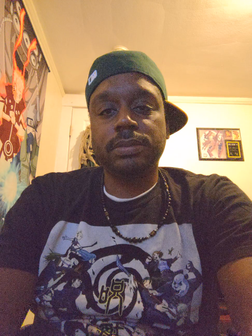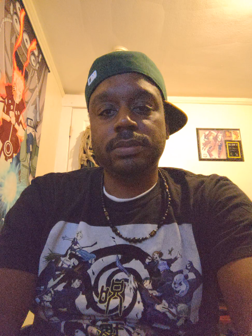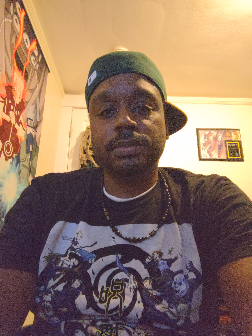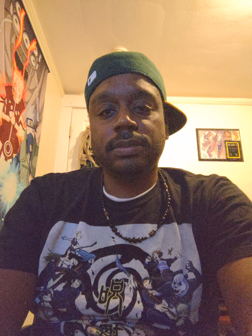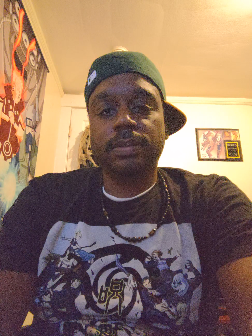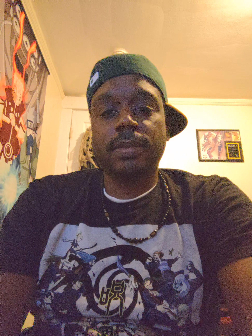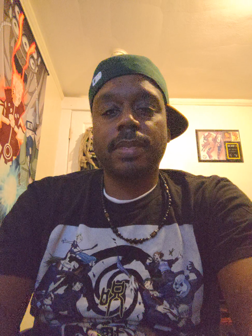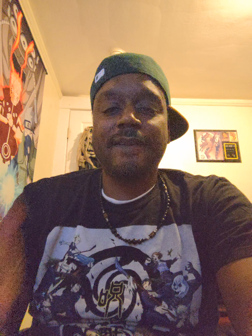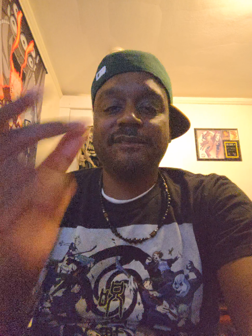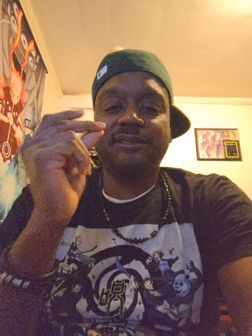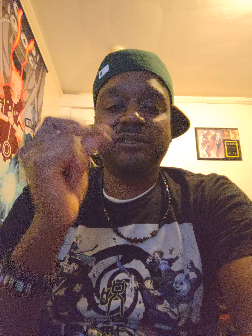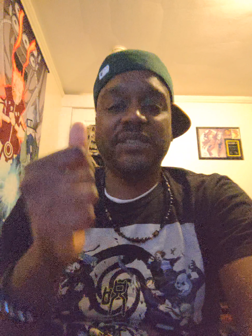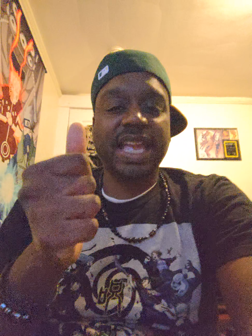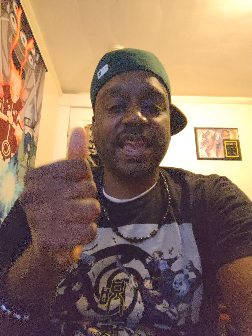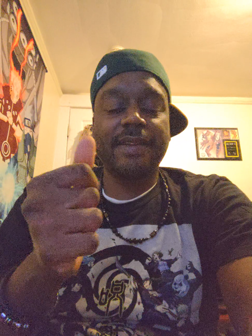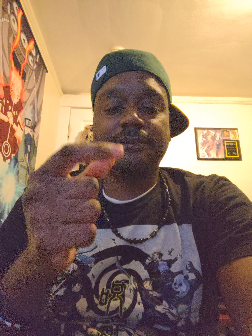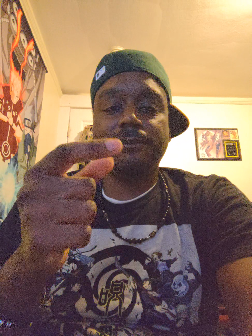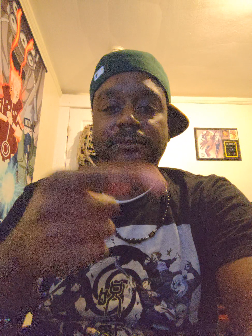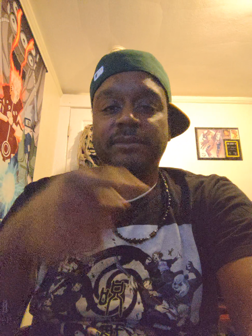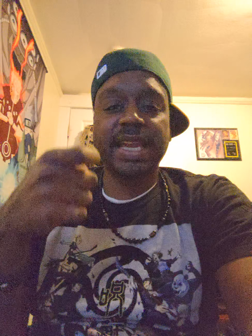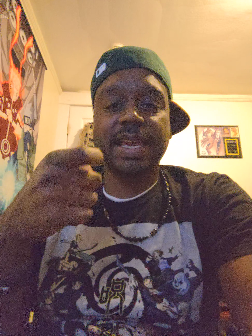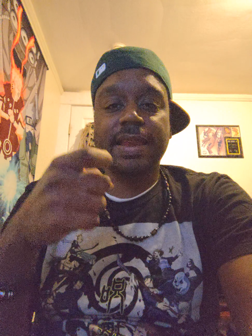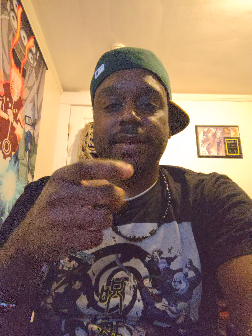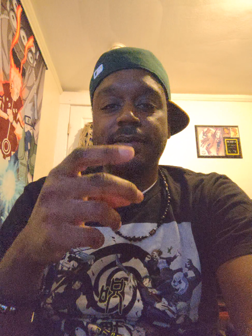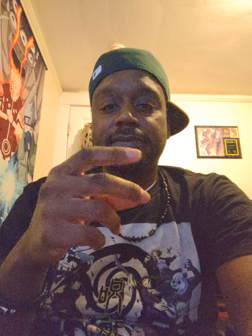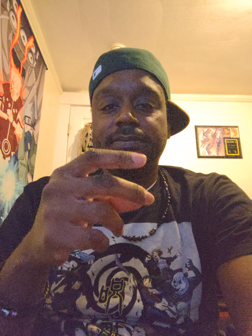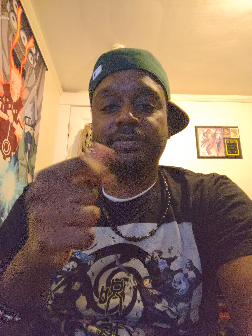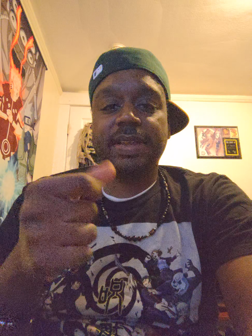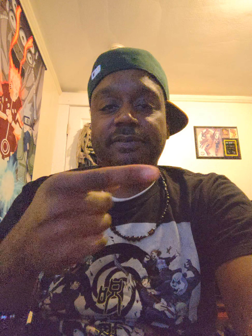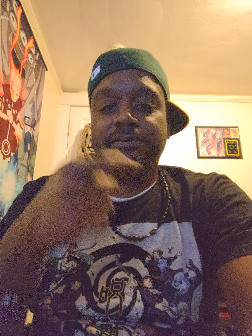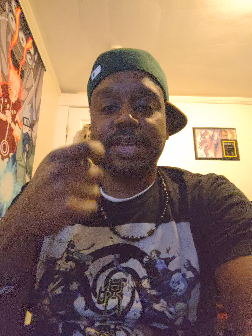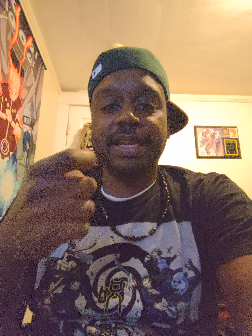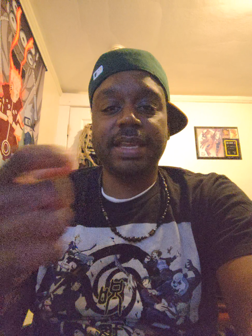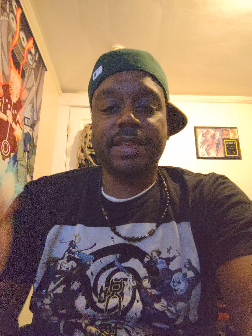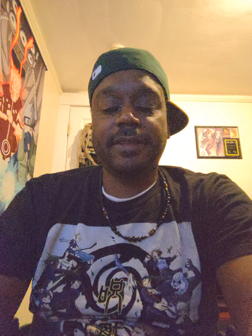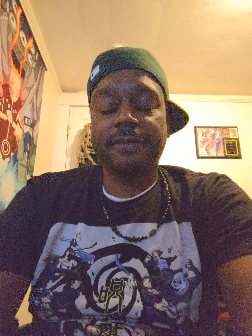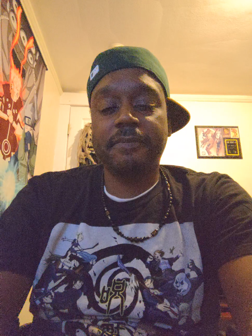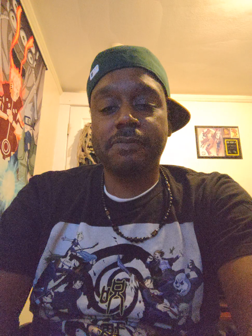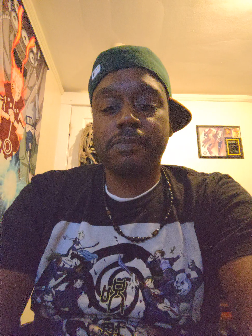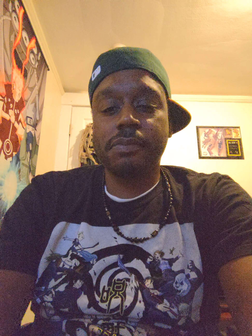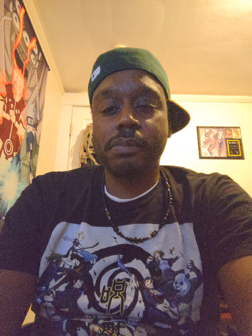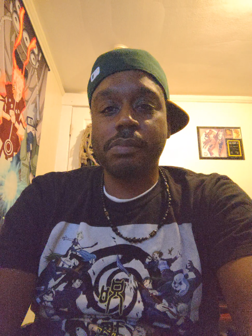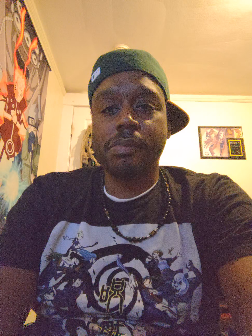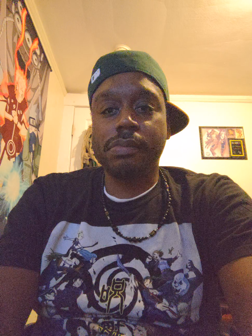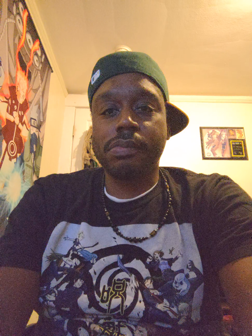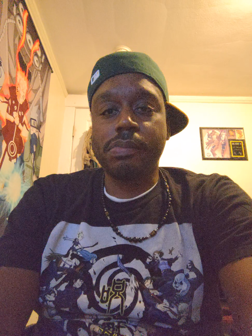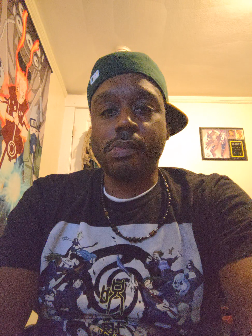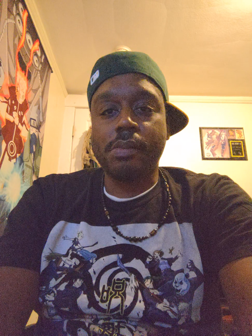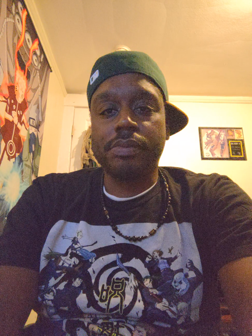fast